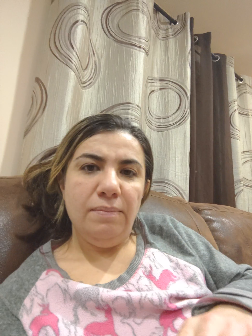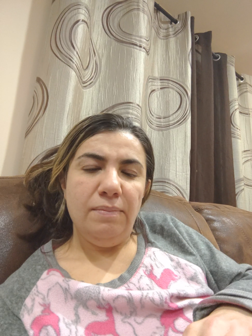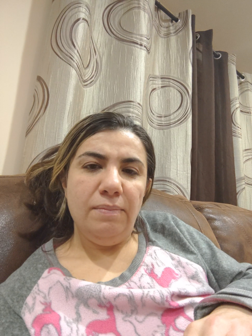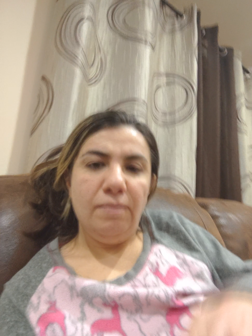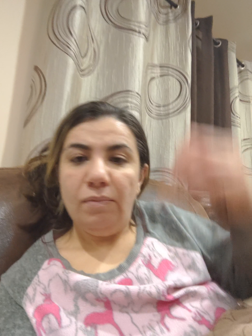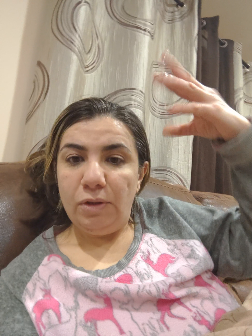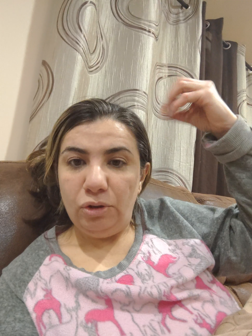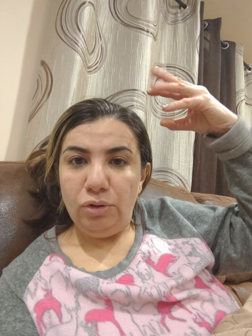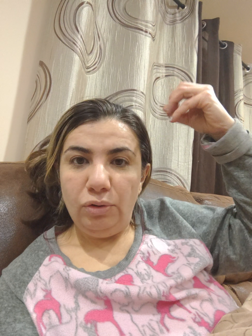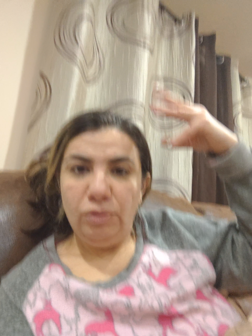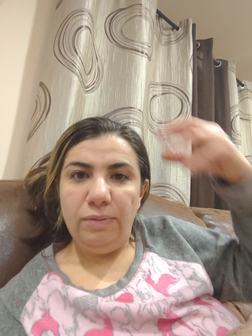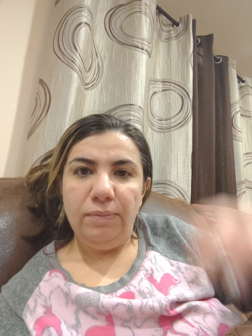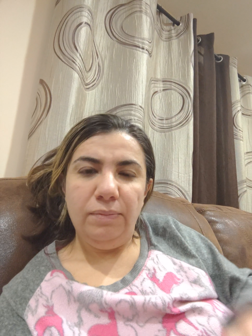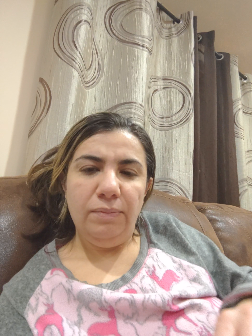shower